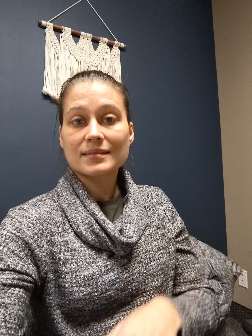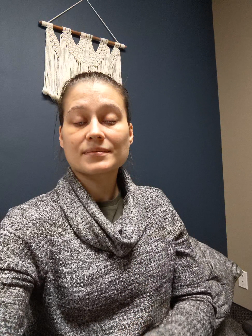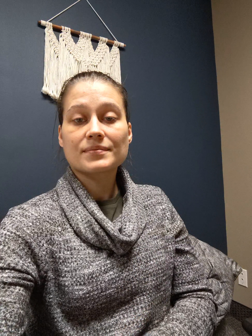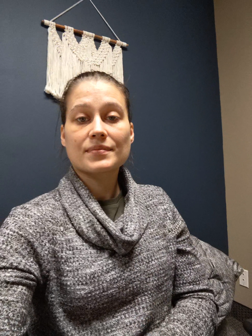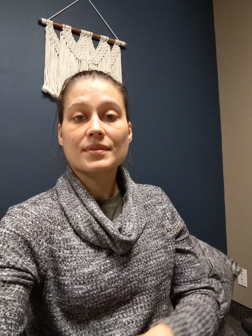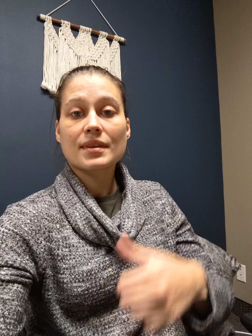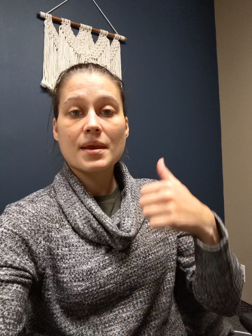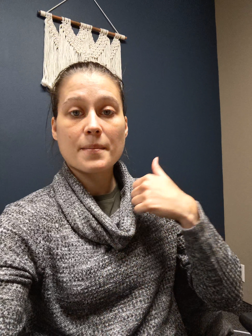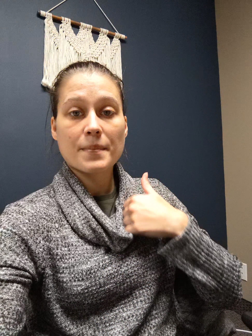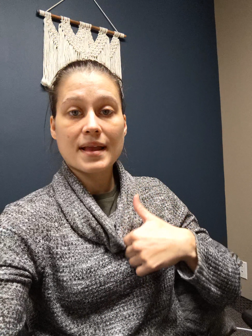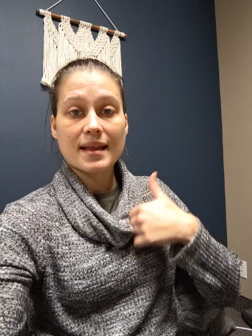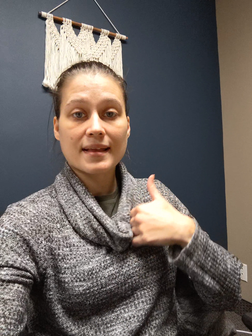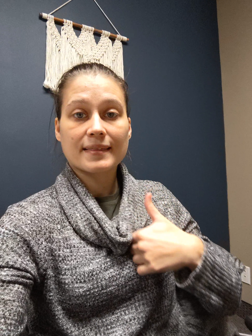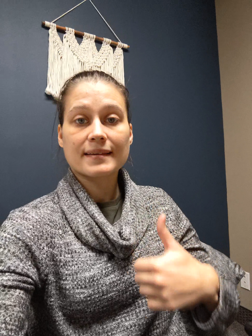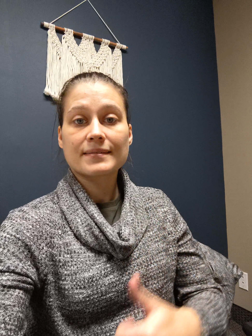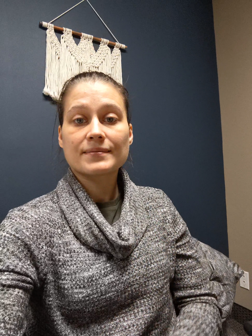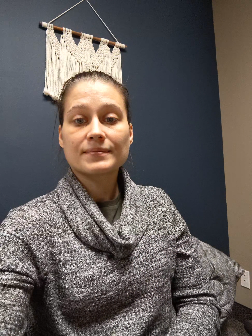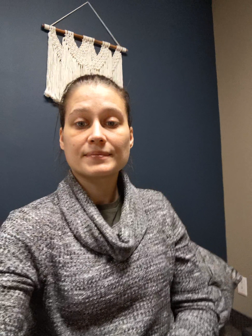bath